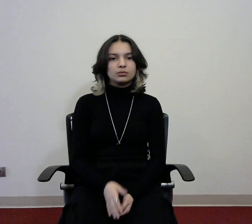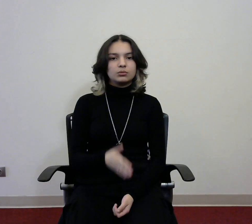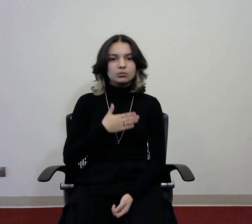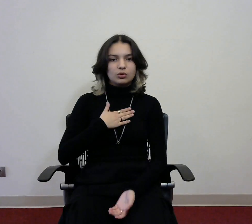mən